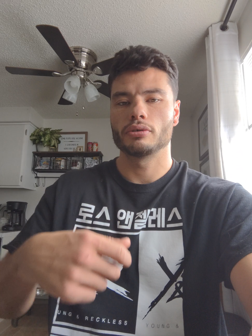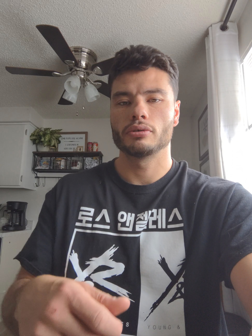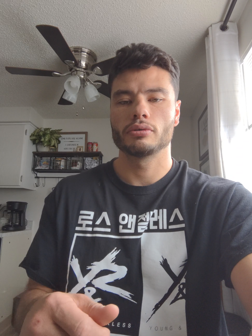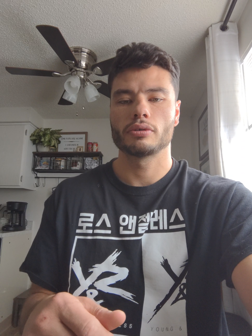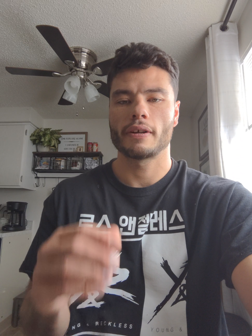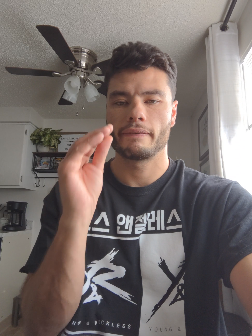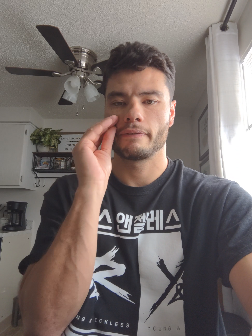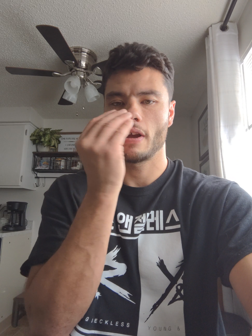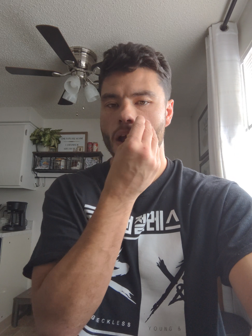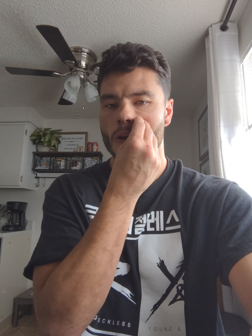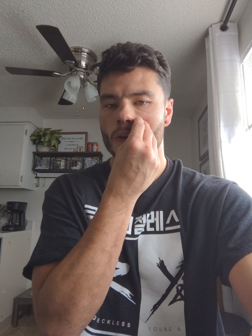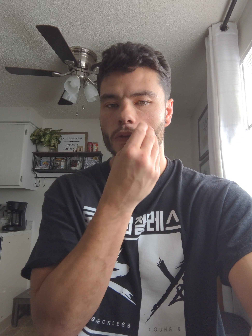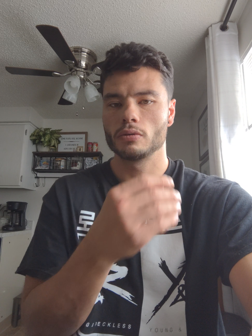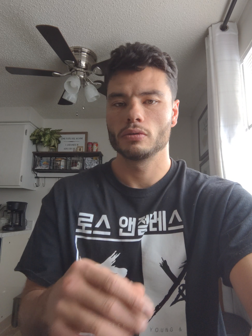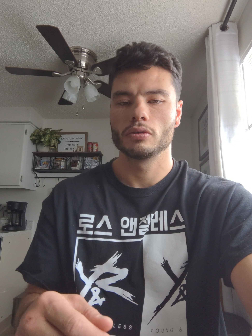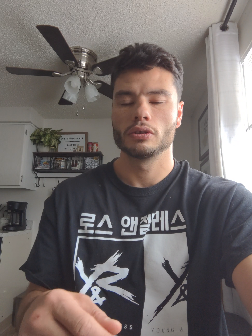flower